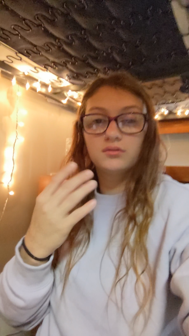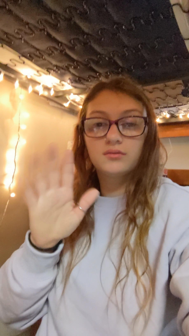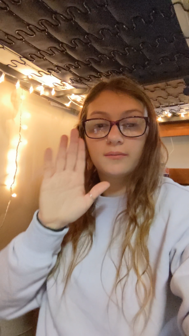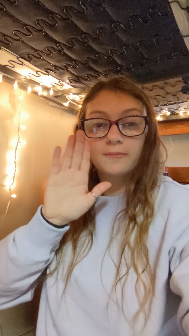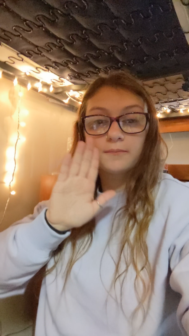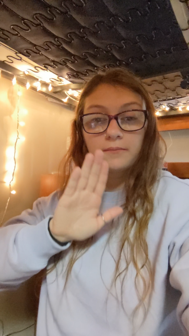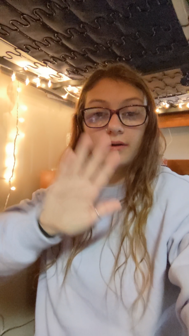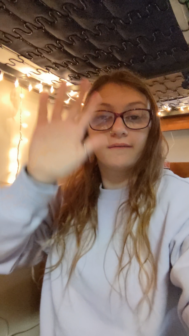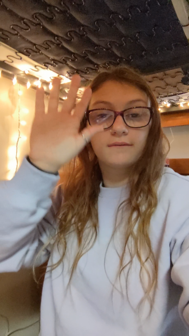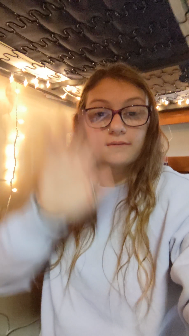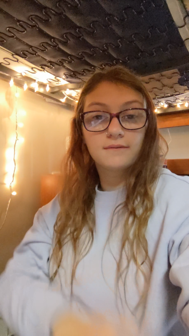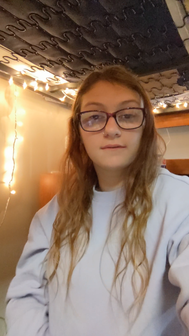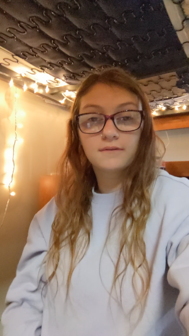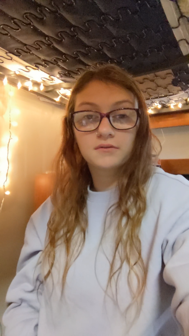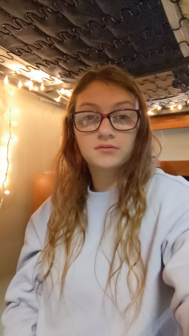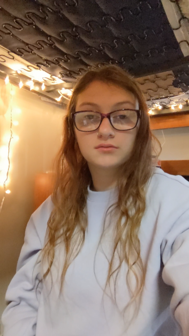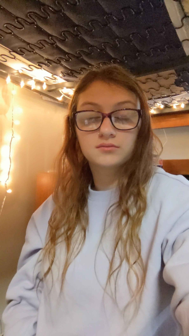give me five